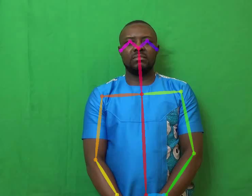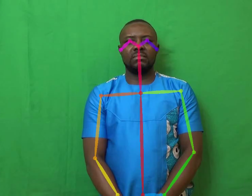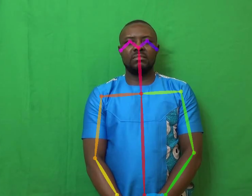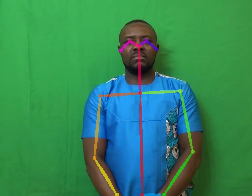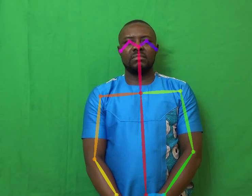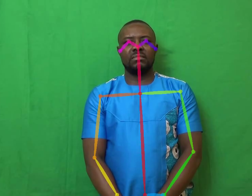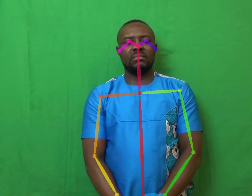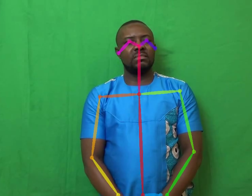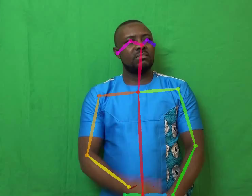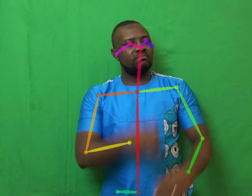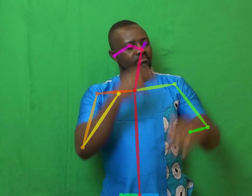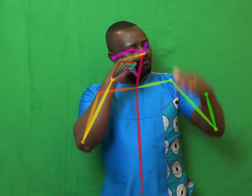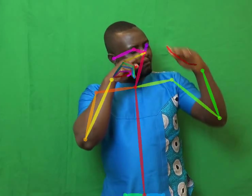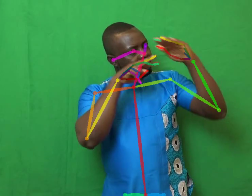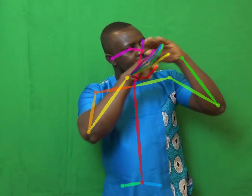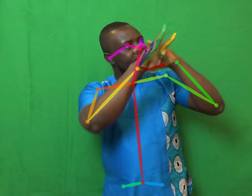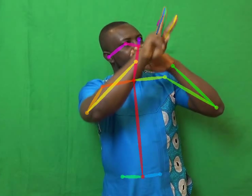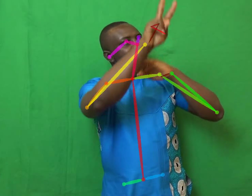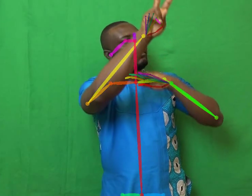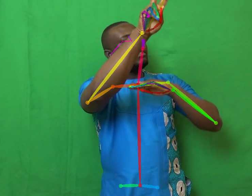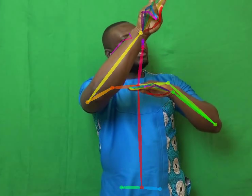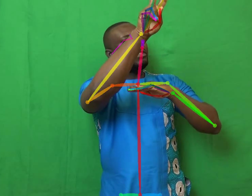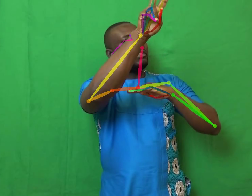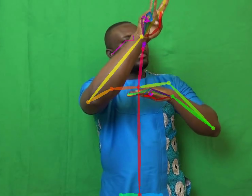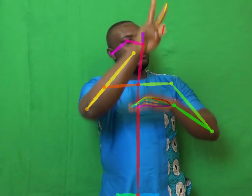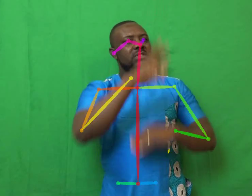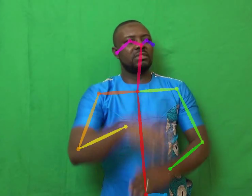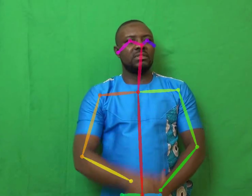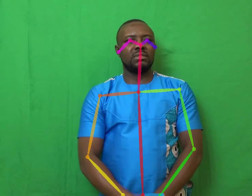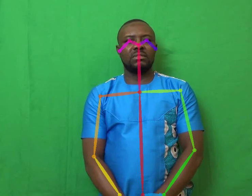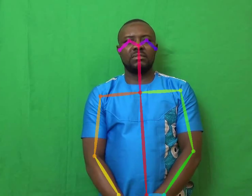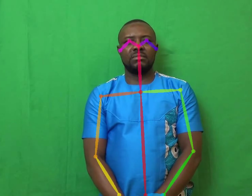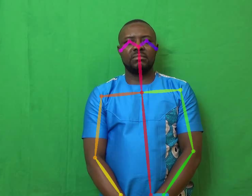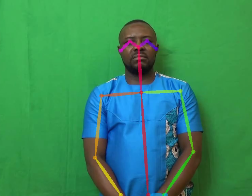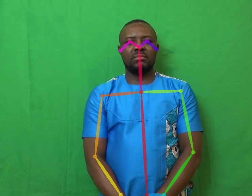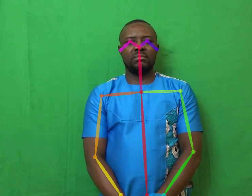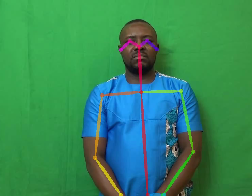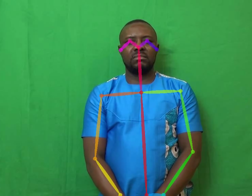vision